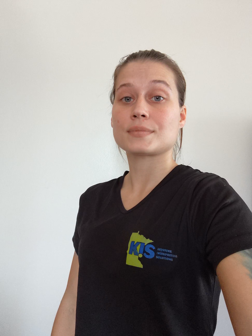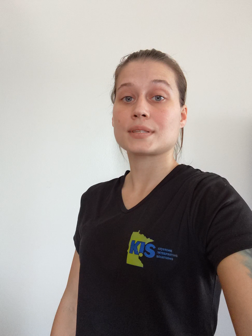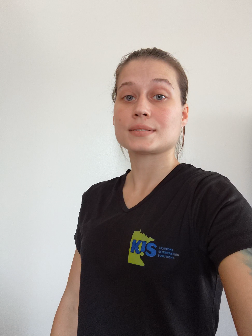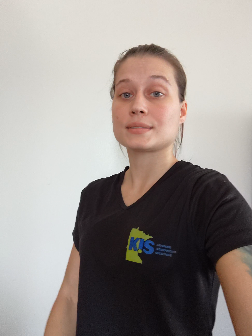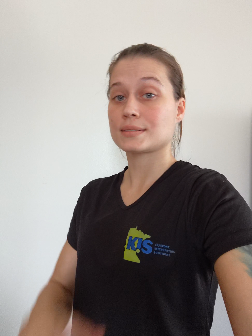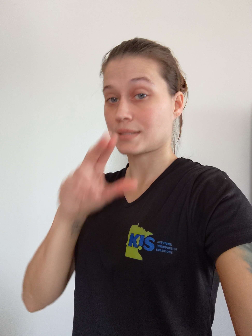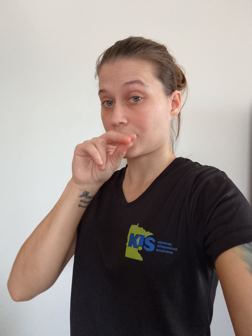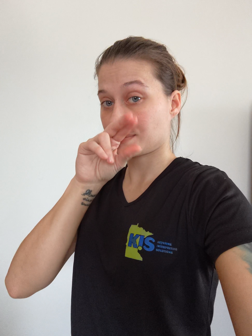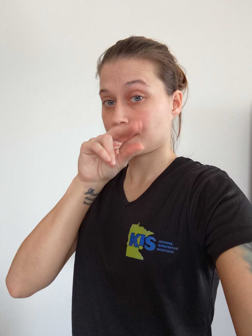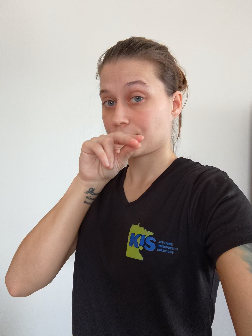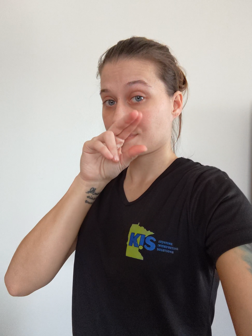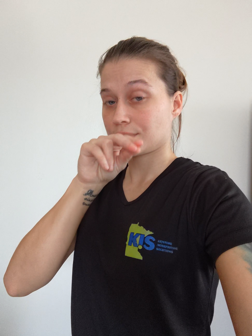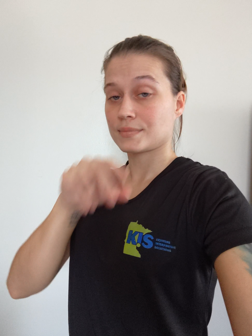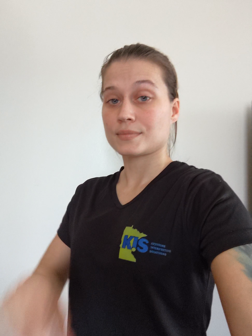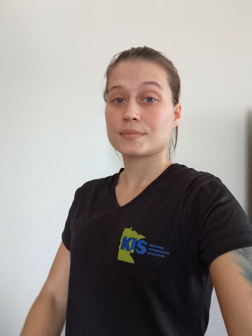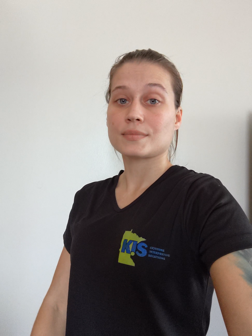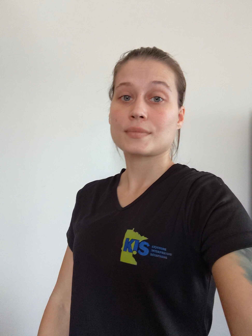duck